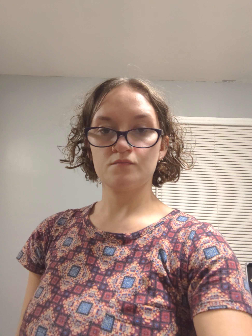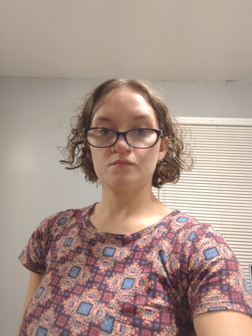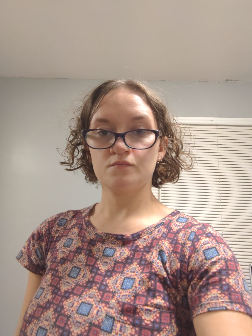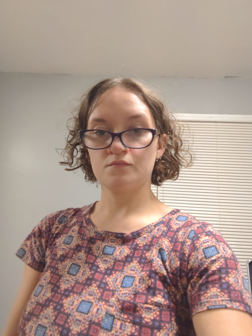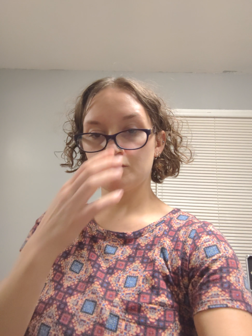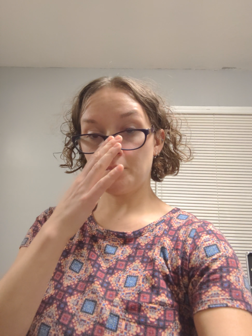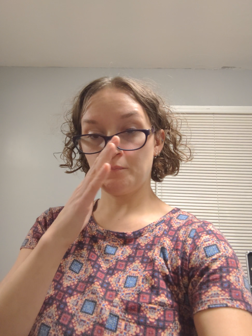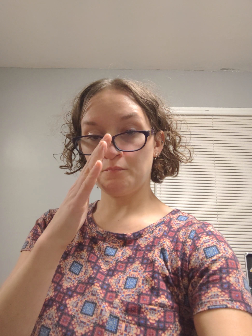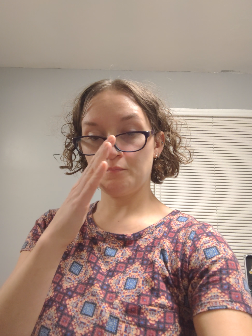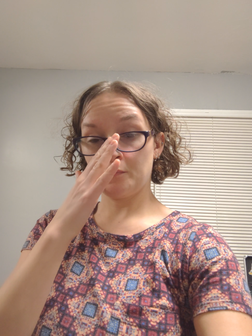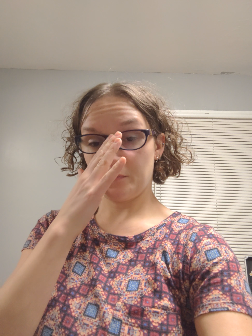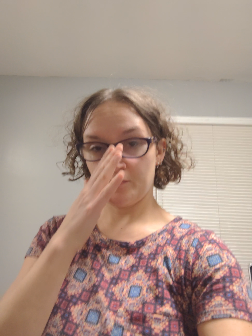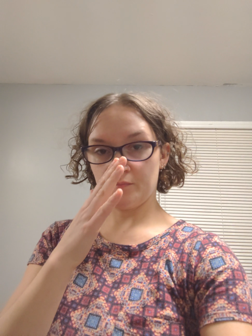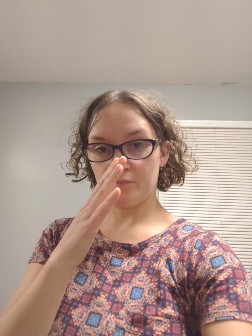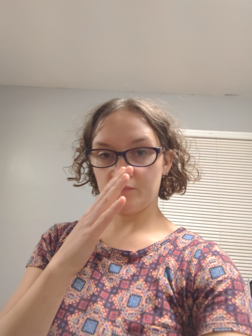book